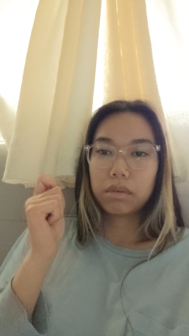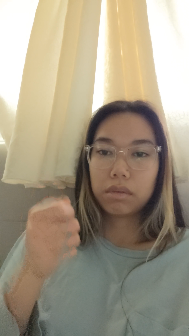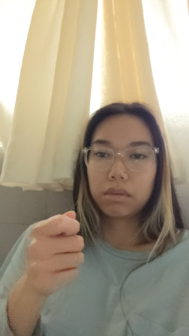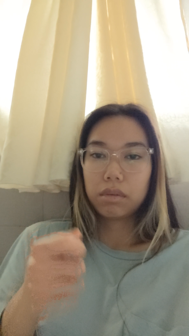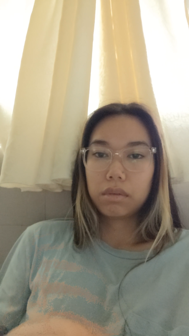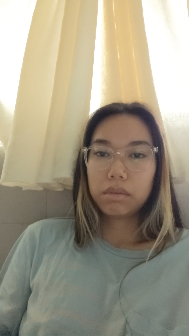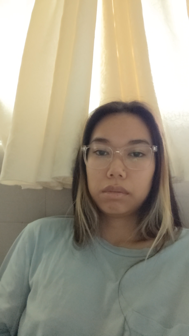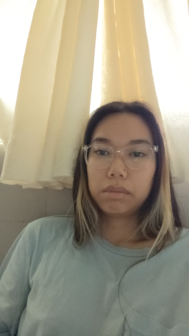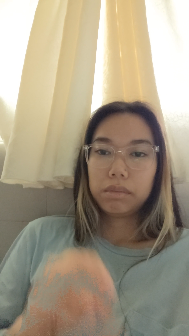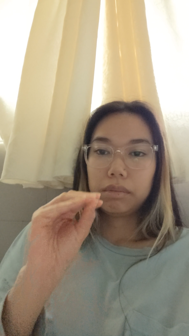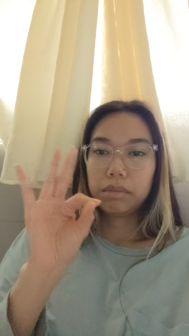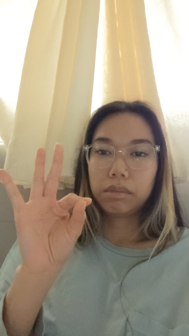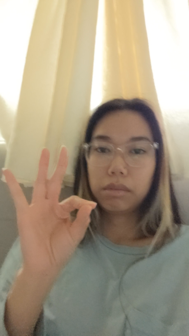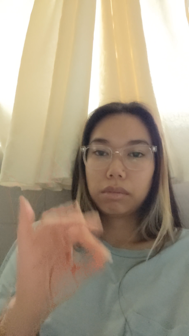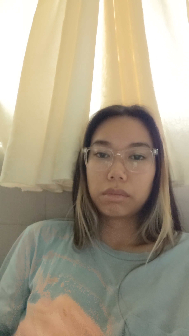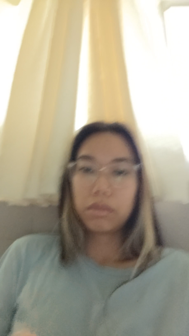of